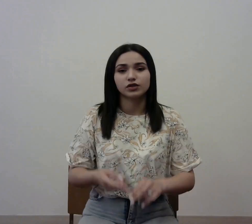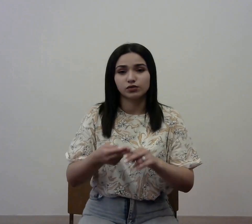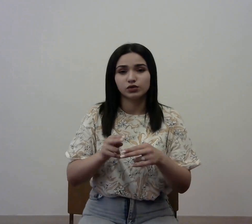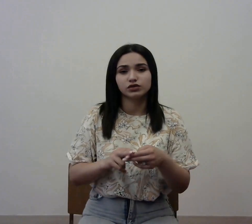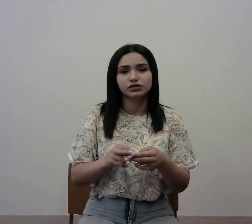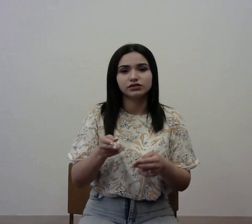bu